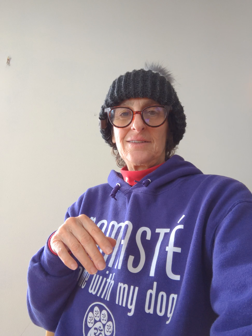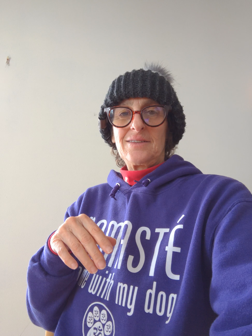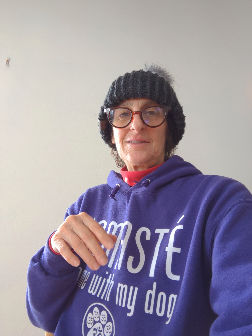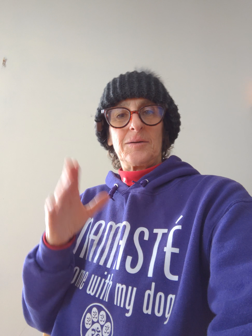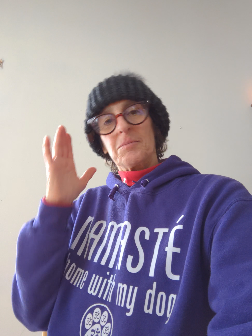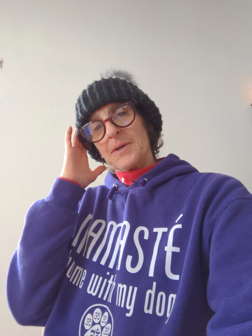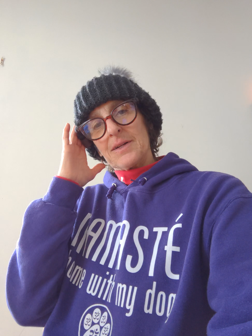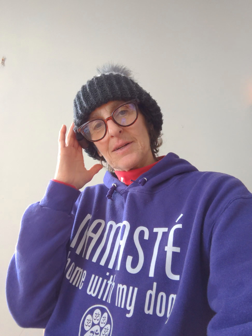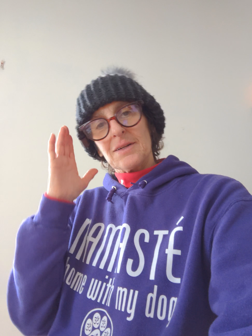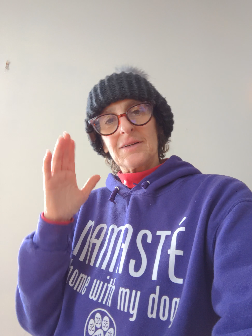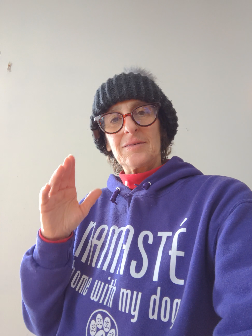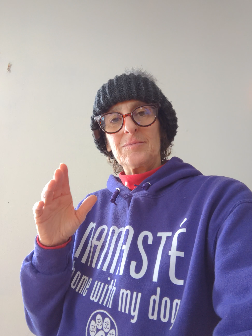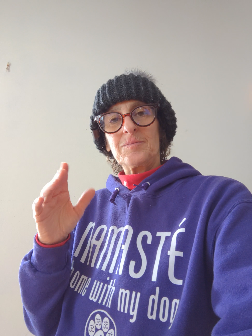bed